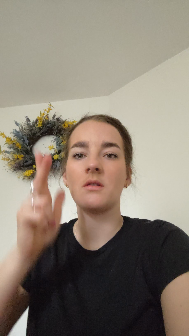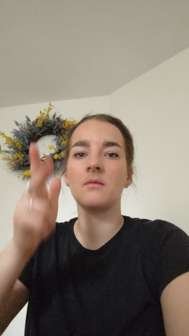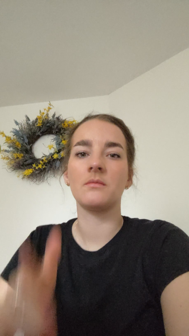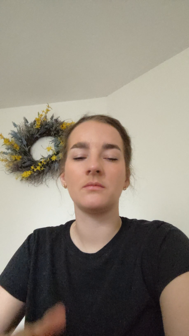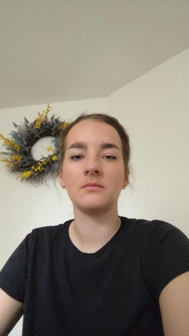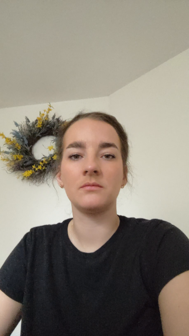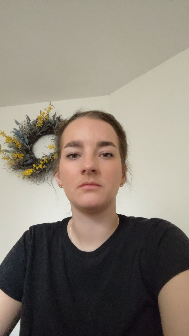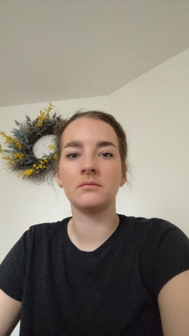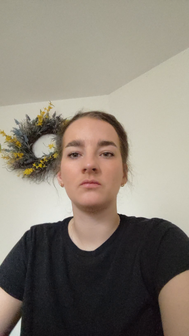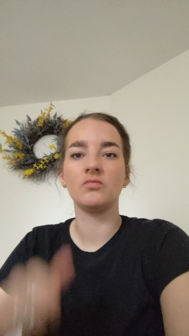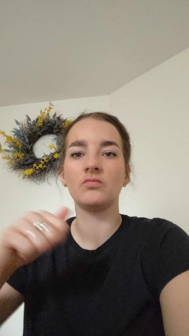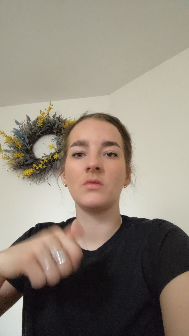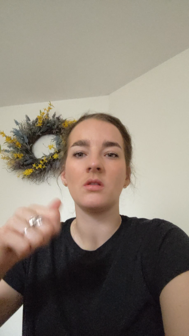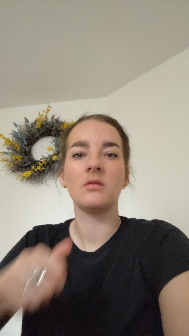rock